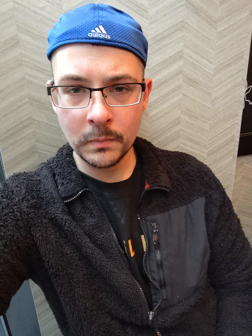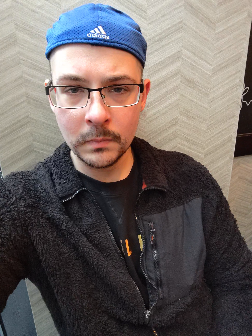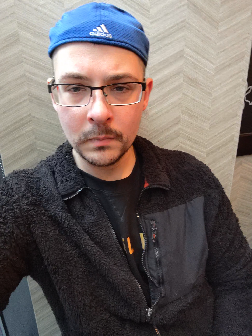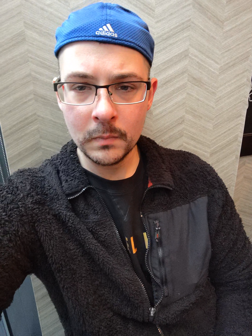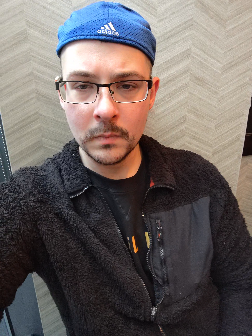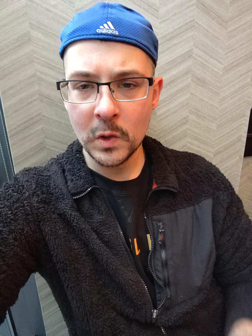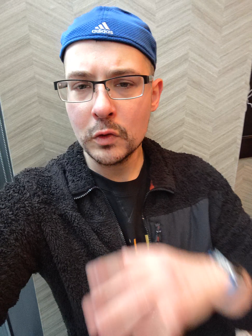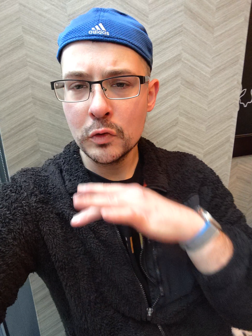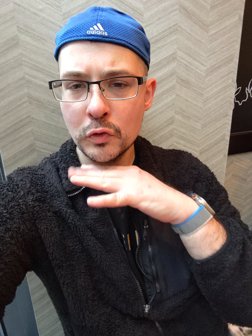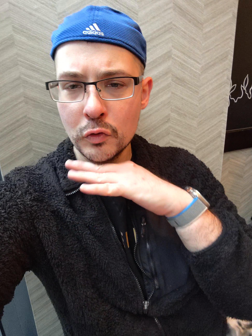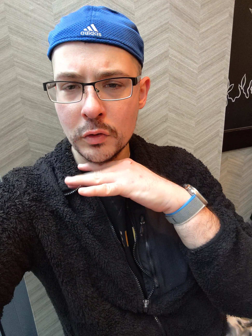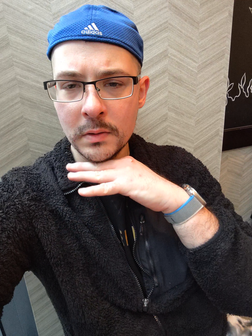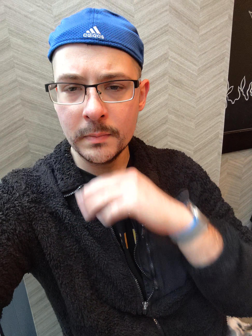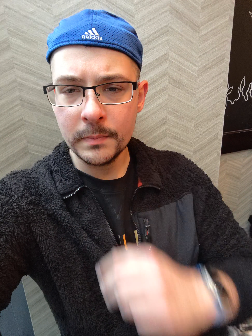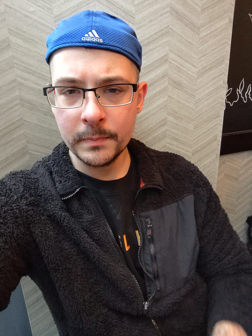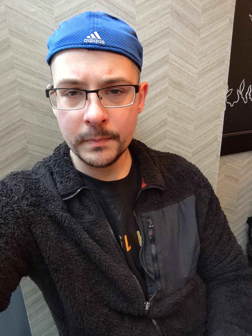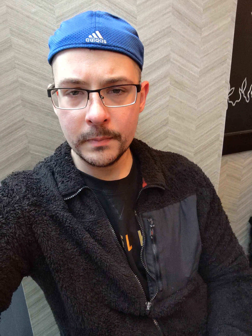dirty